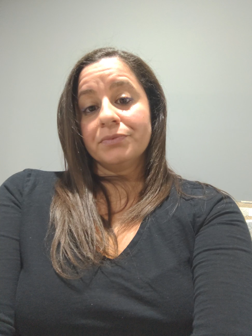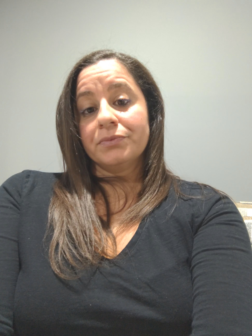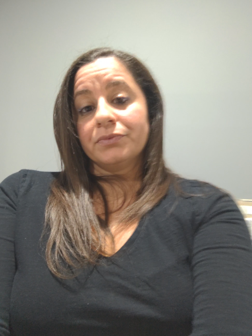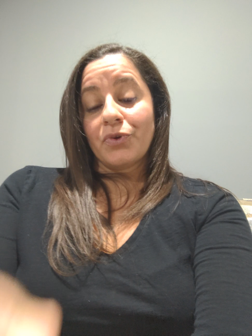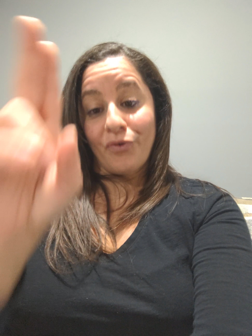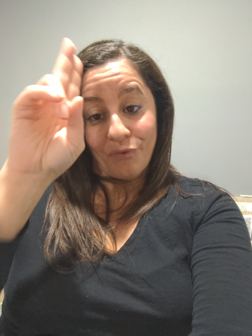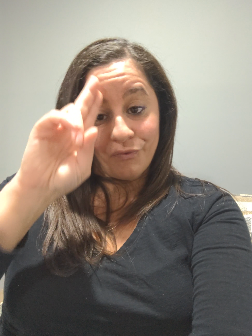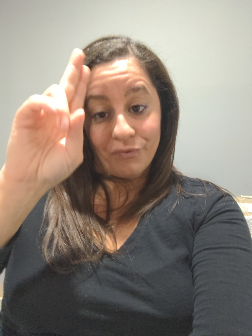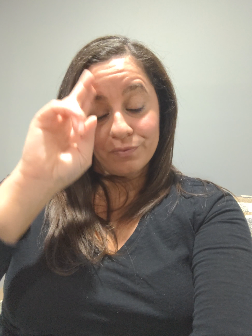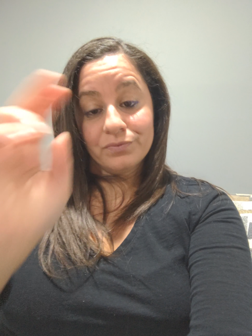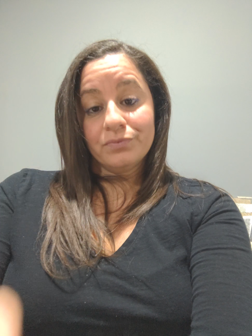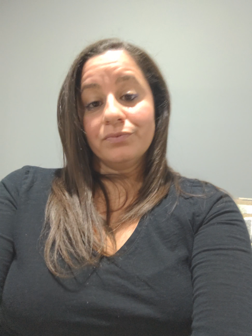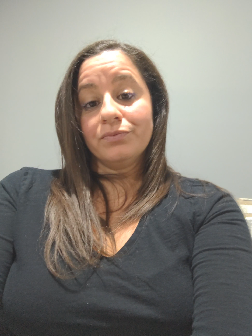uncle